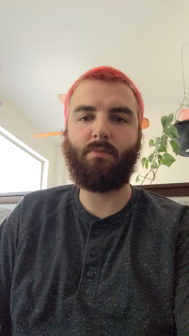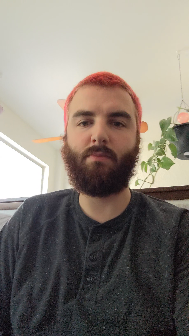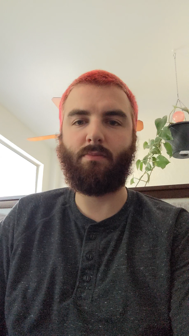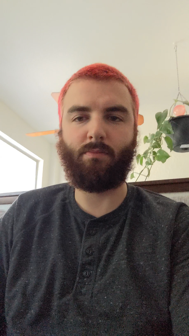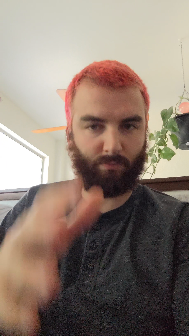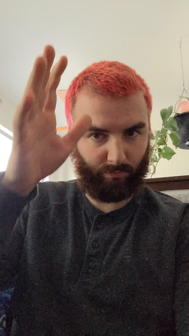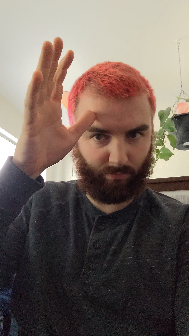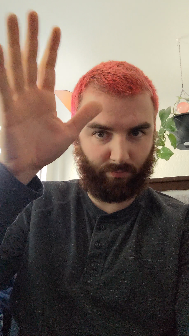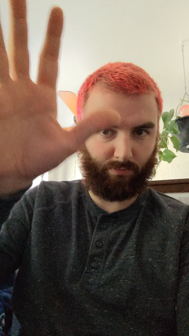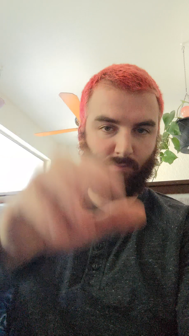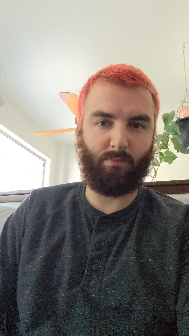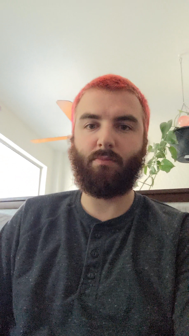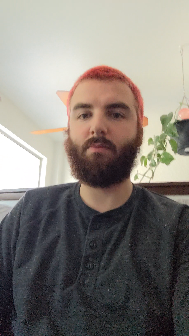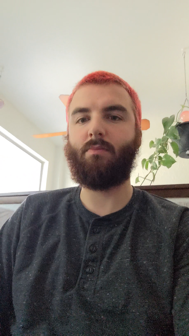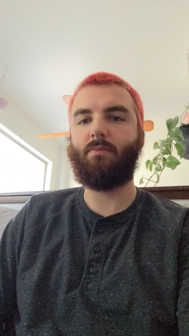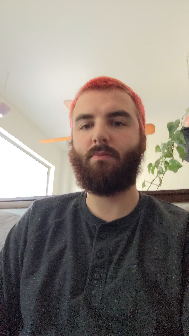deer